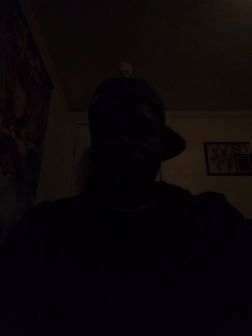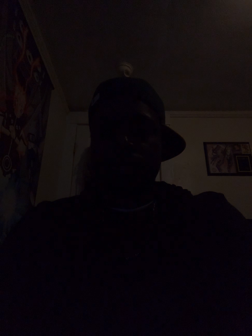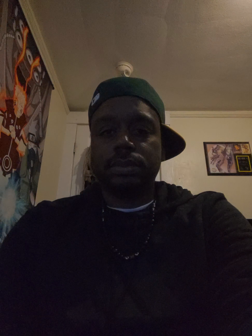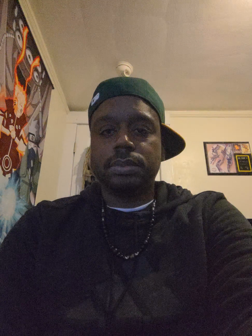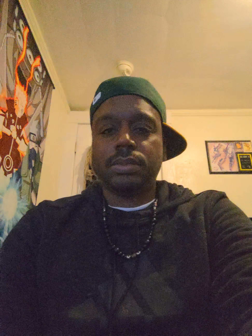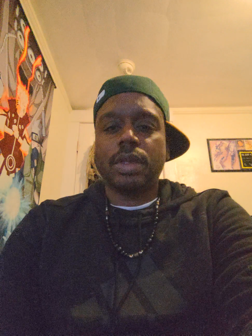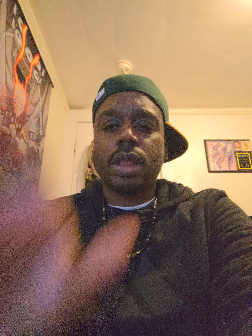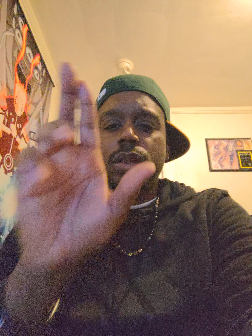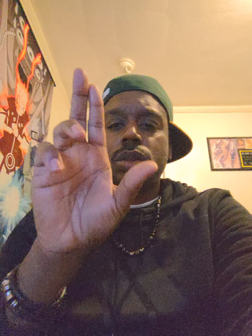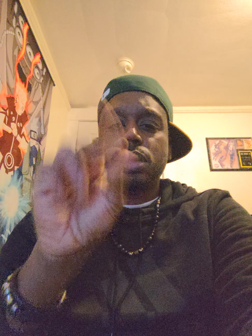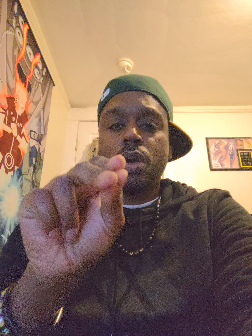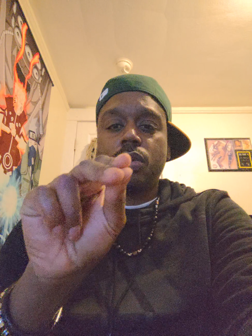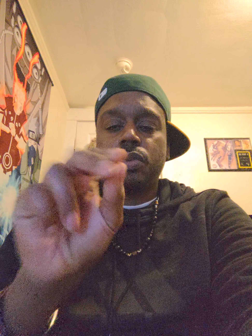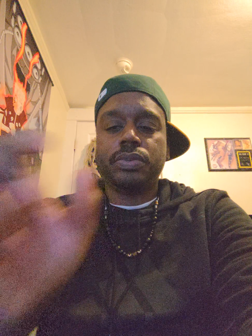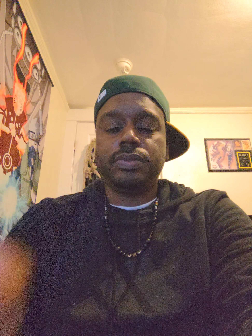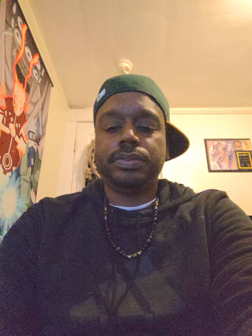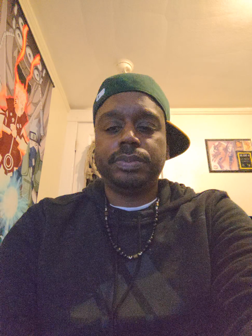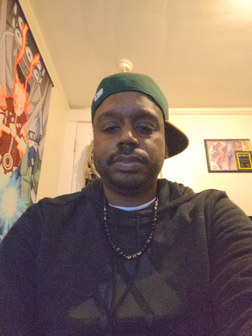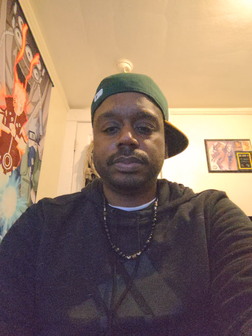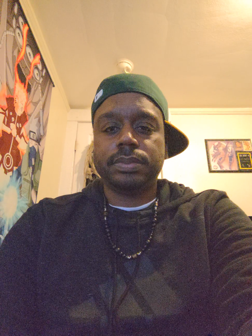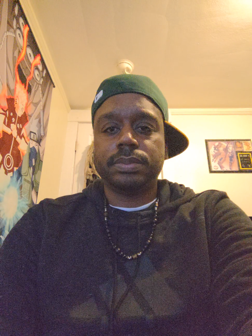no